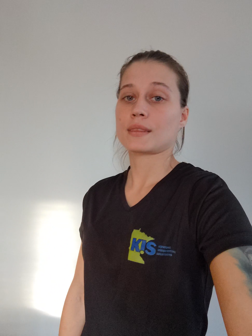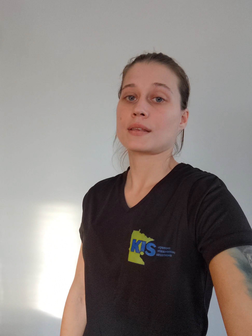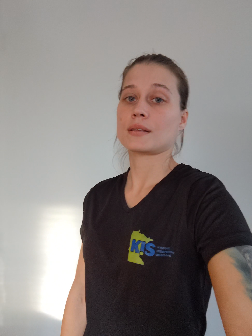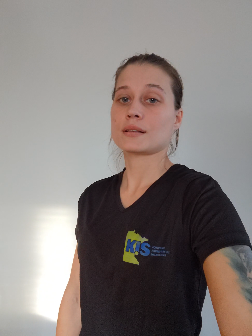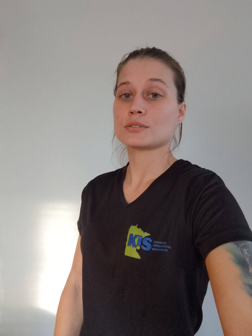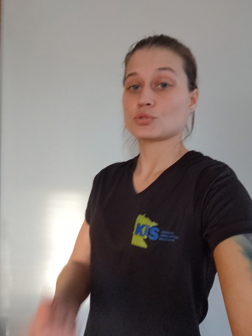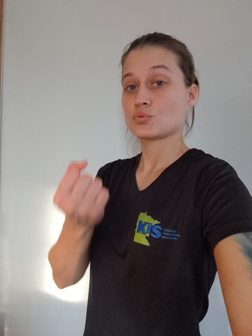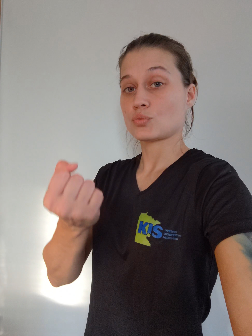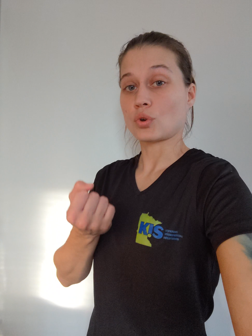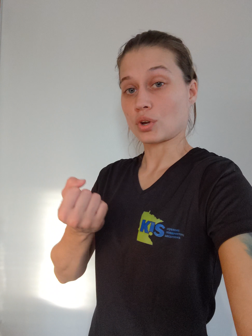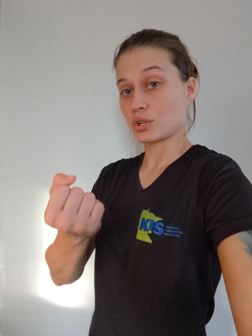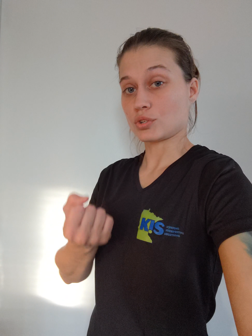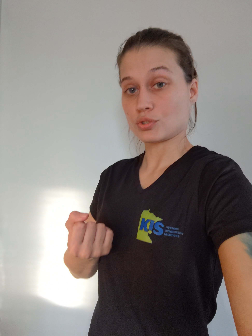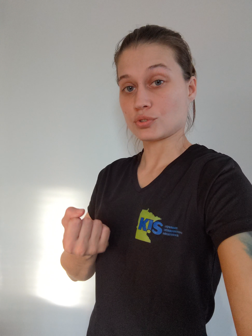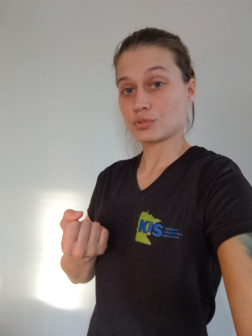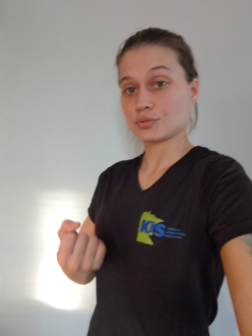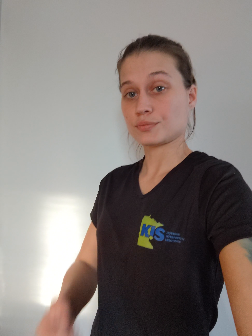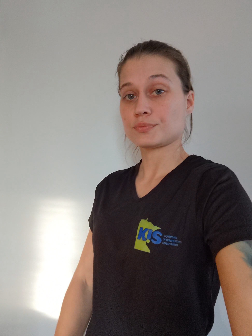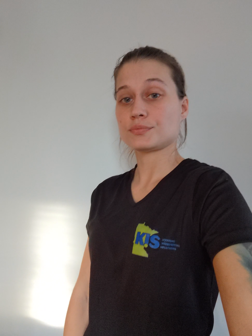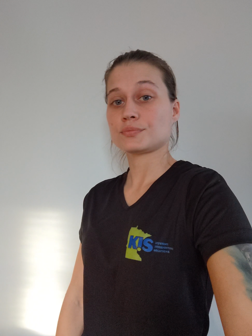drawer